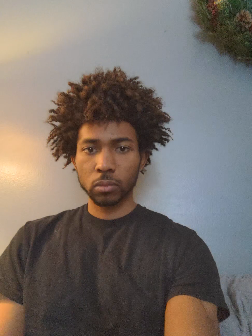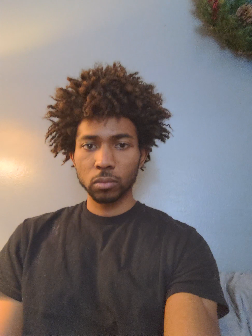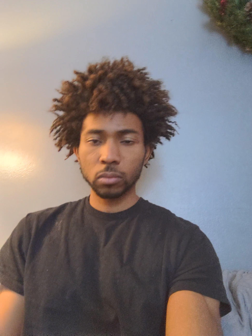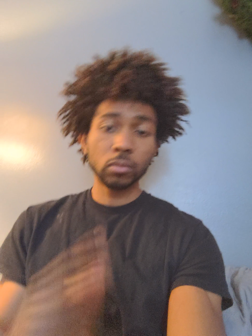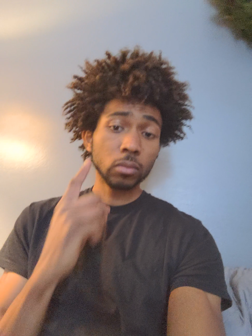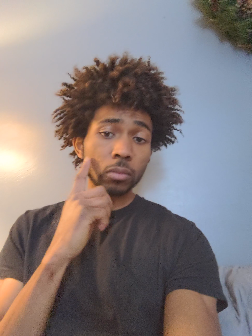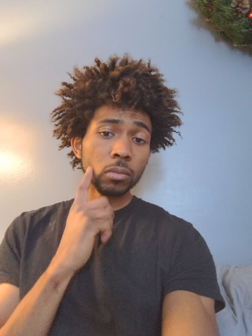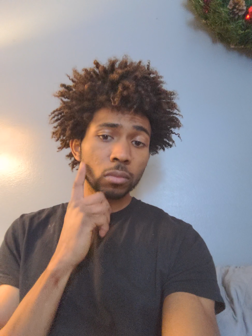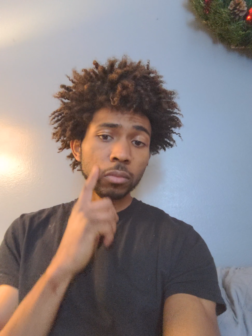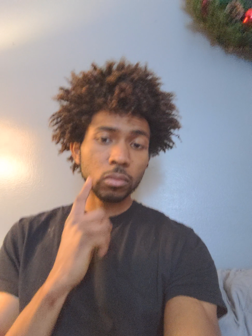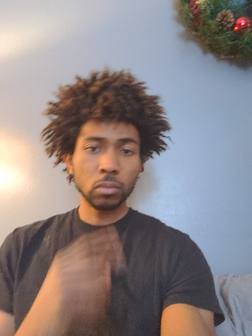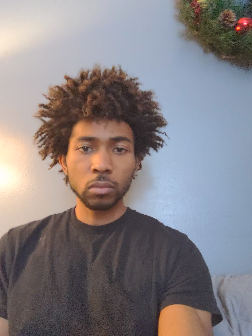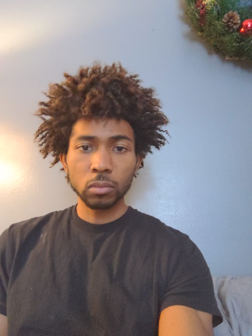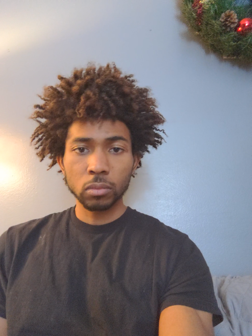cheek